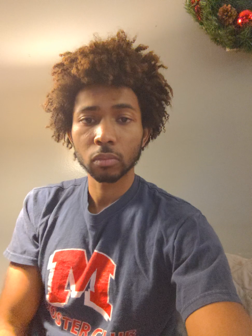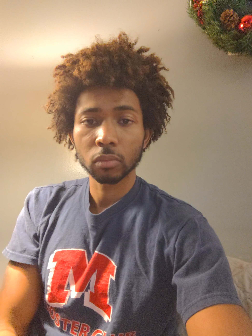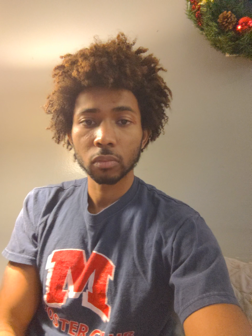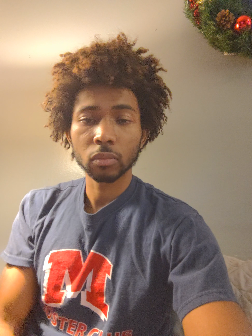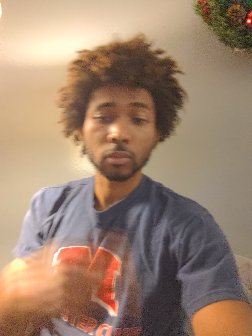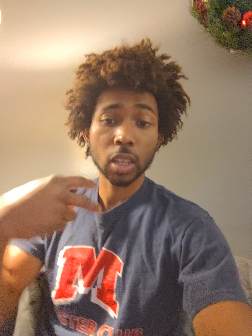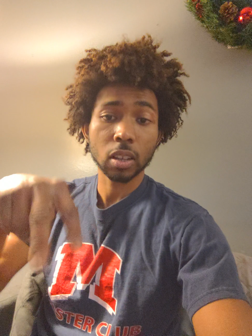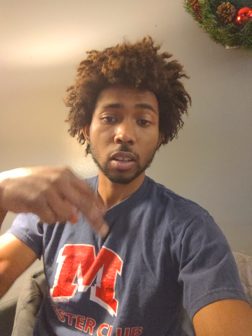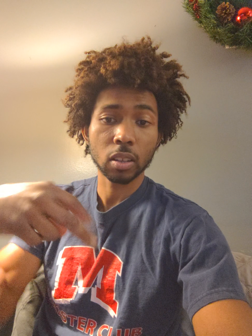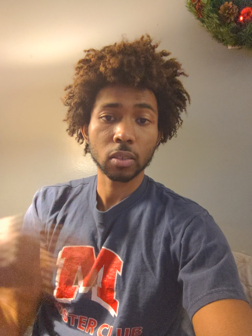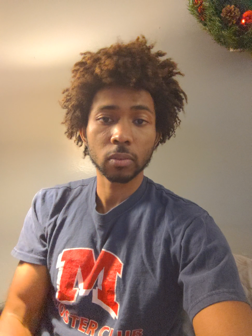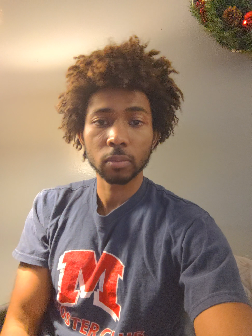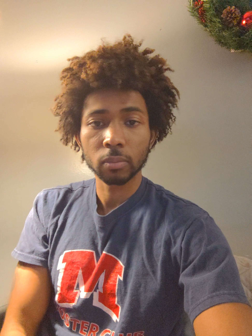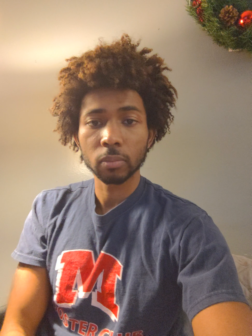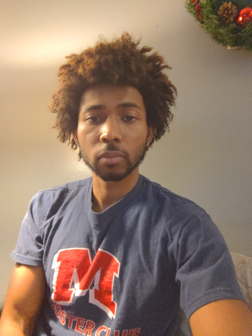dance